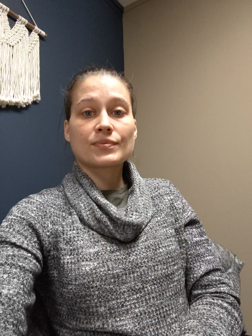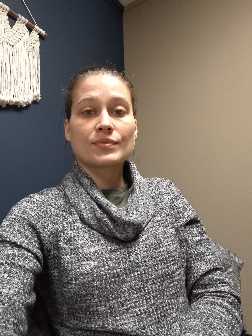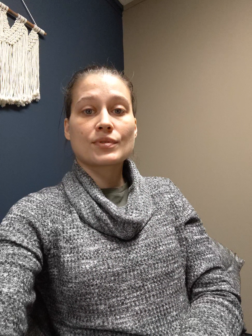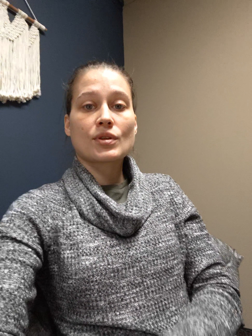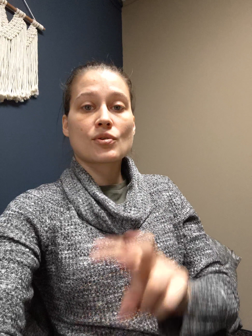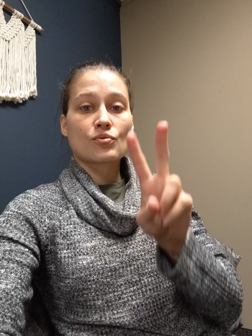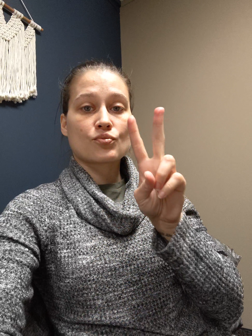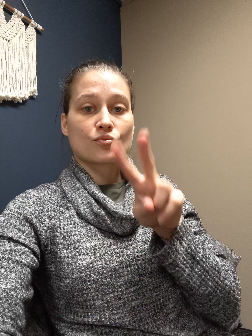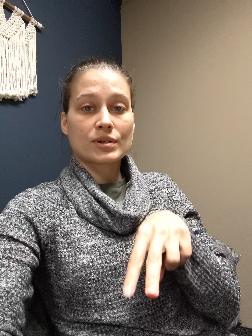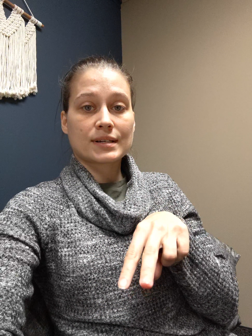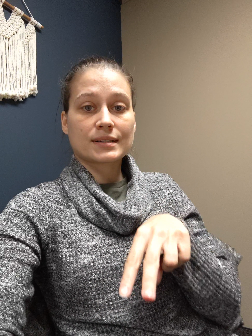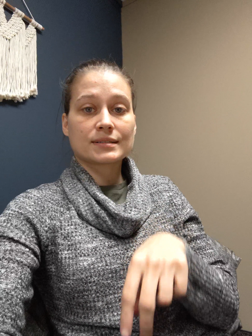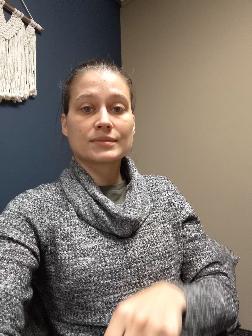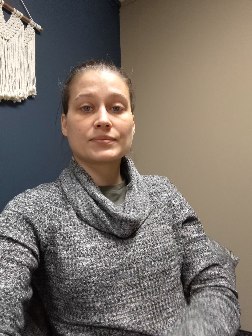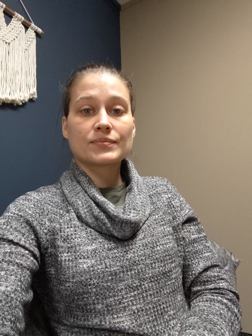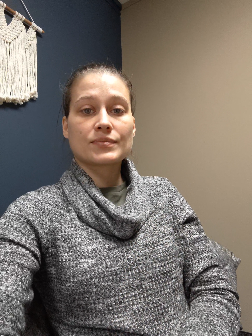read